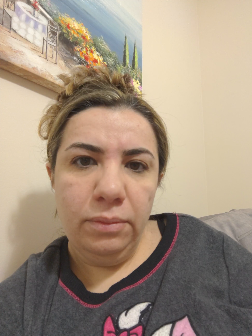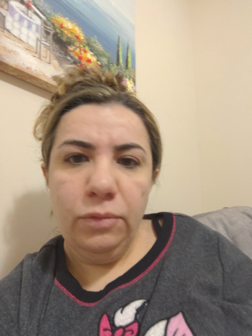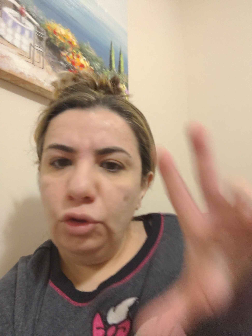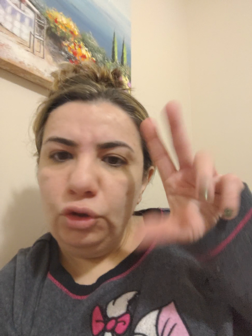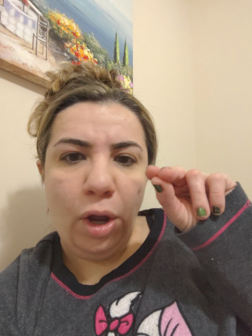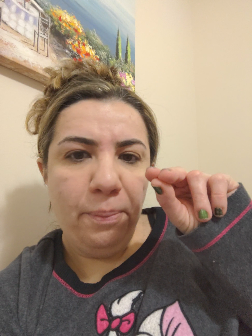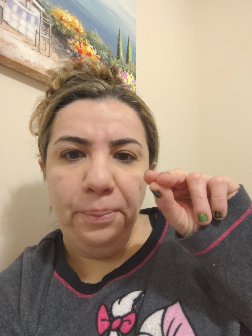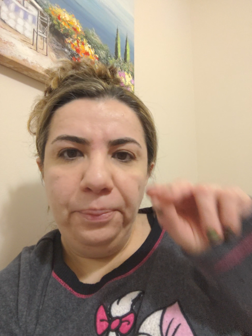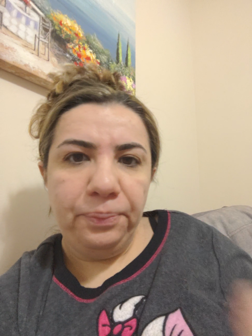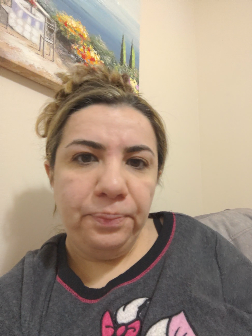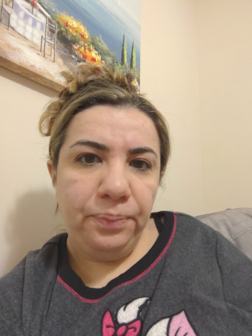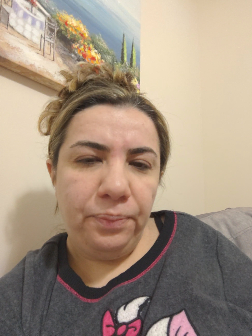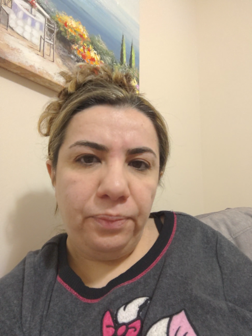no